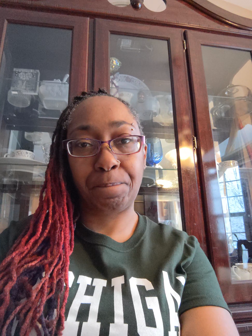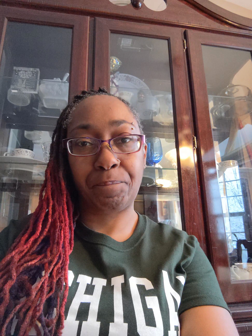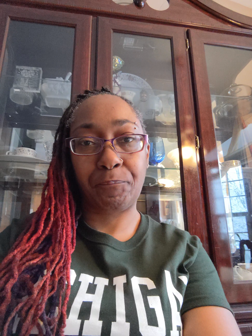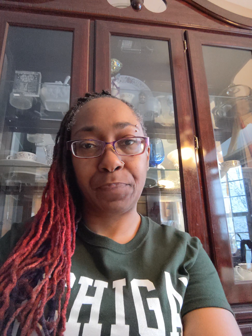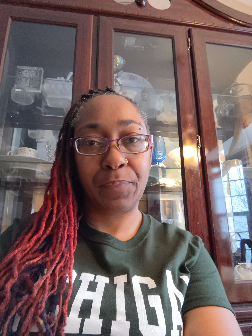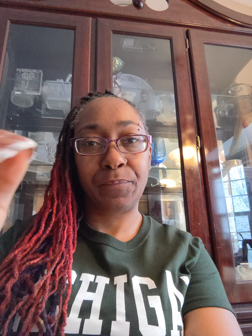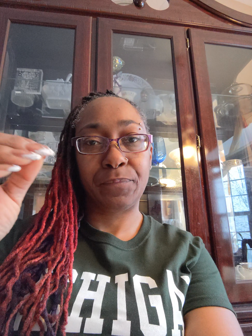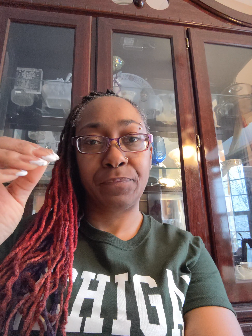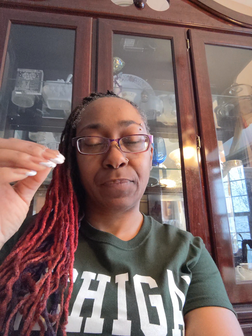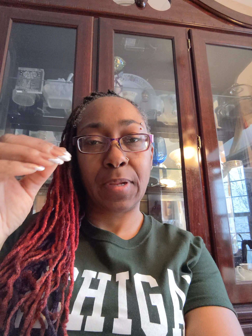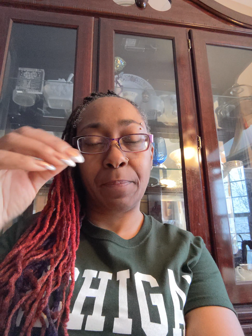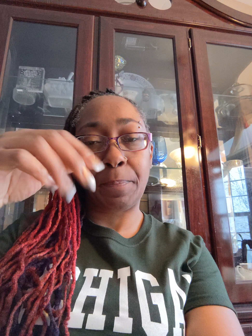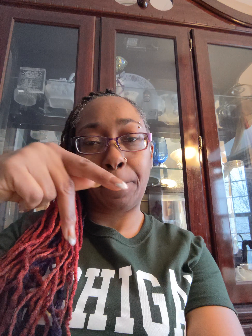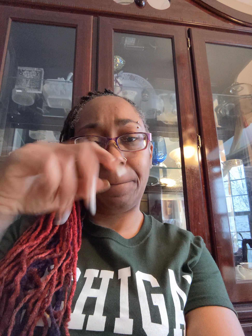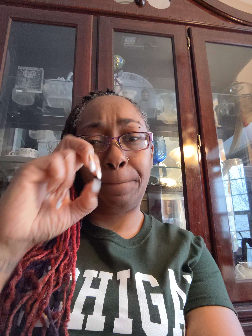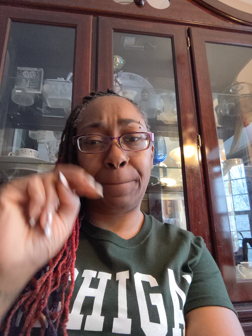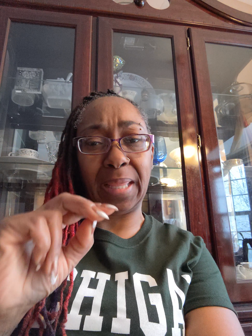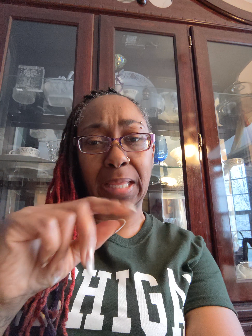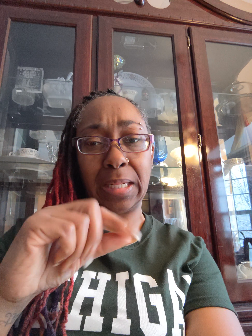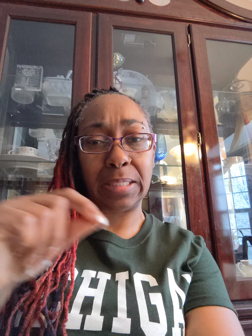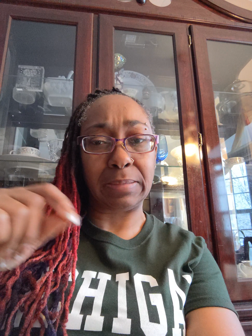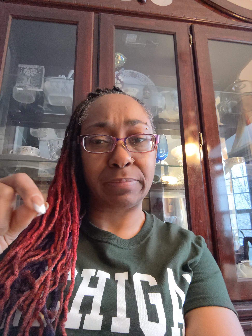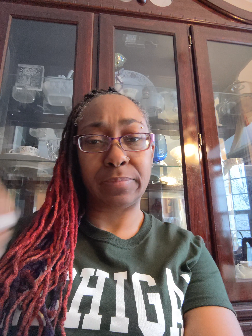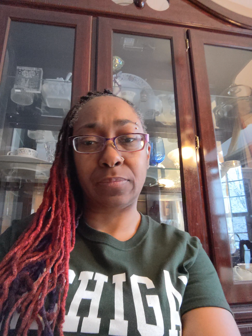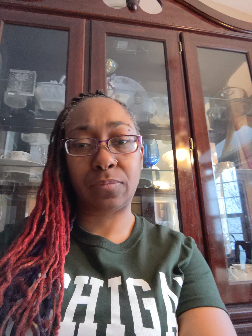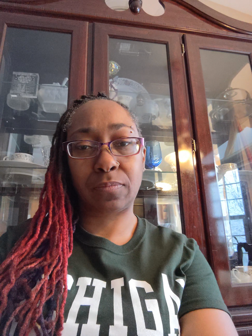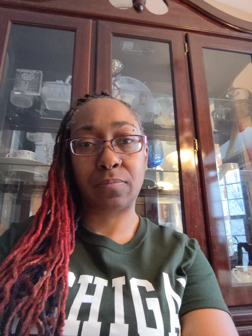pen